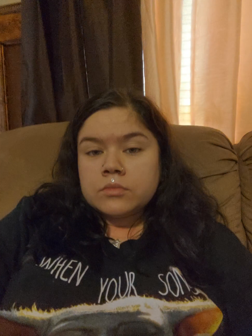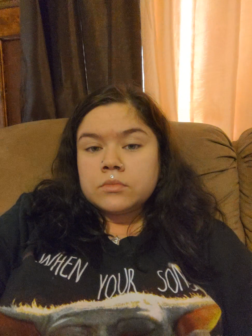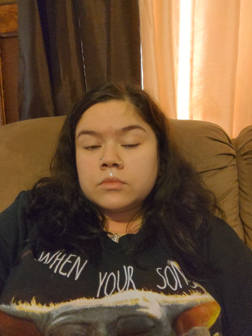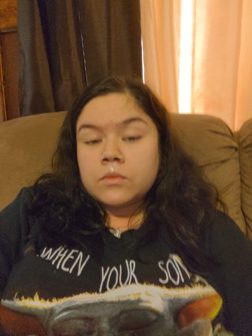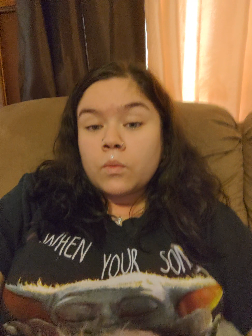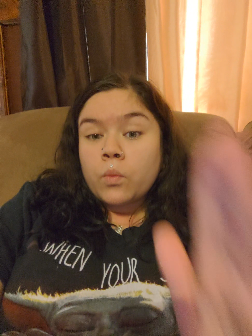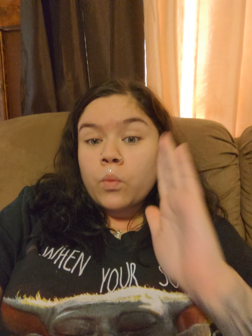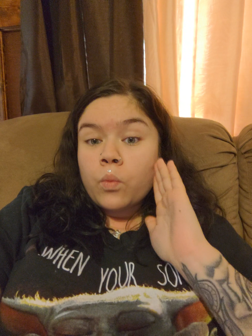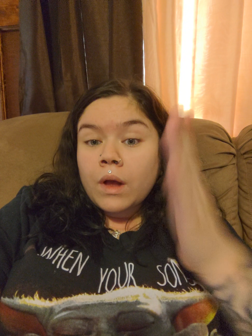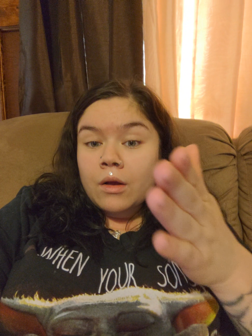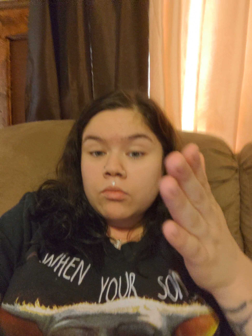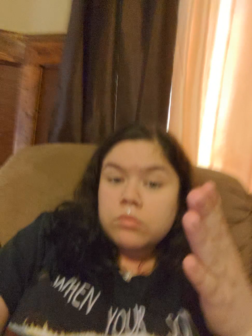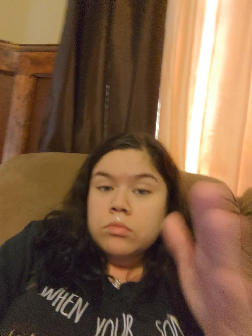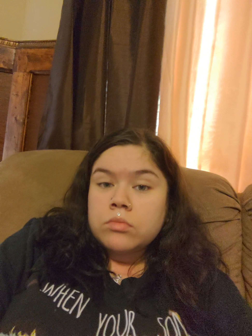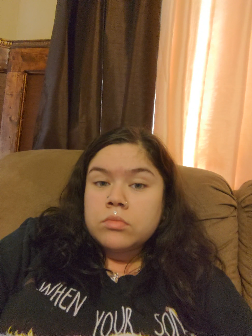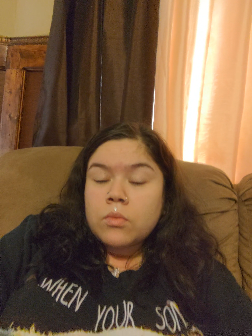will